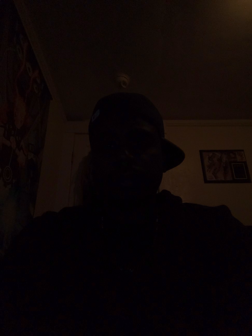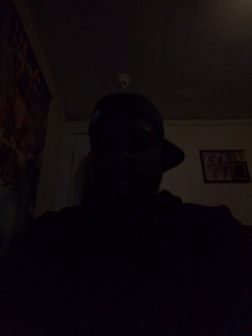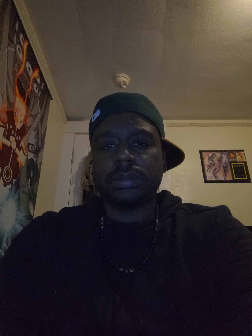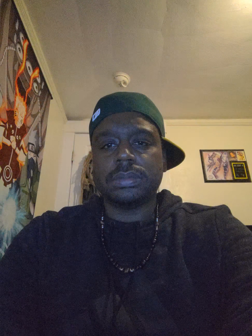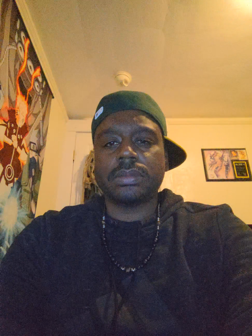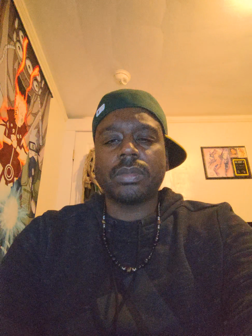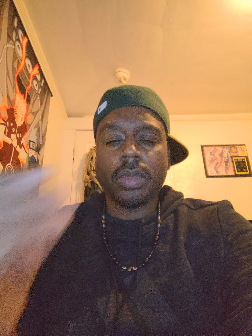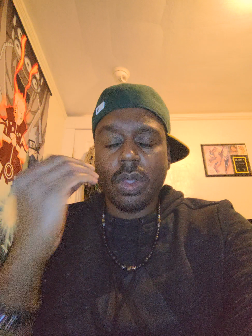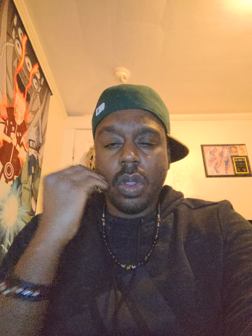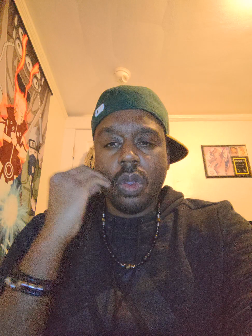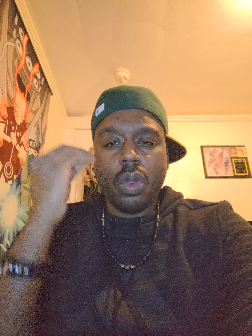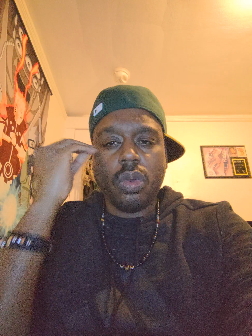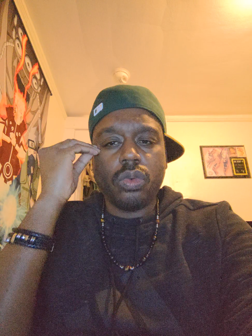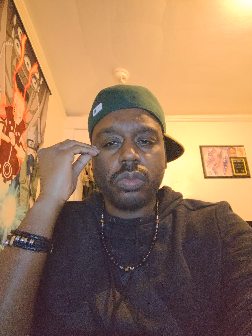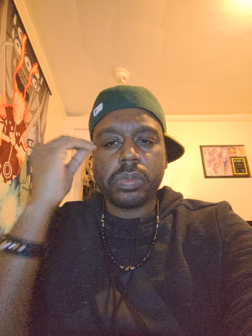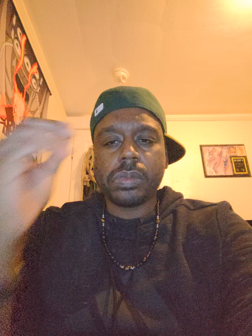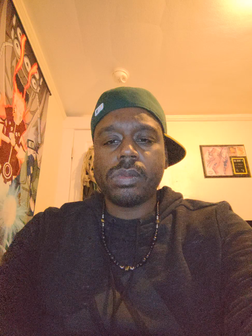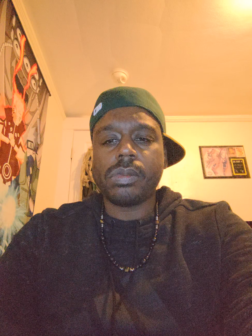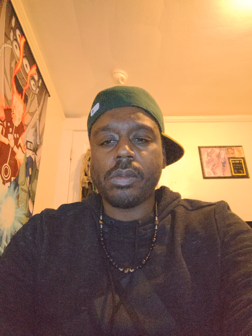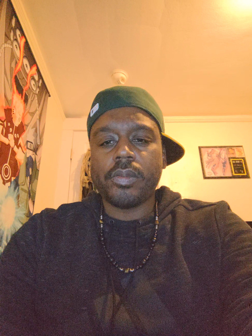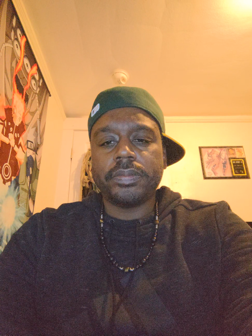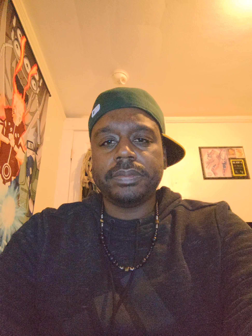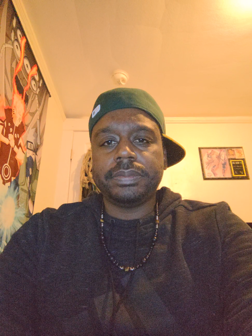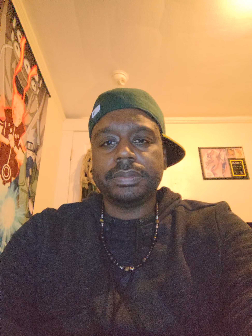home